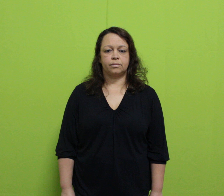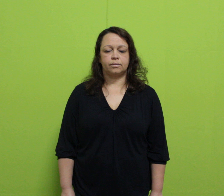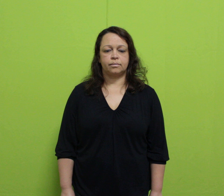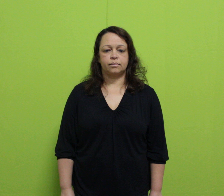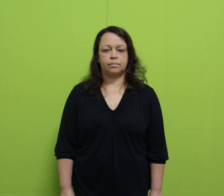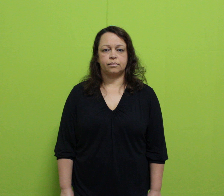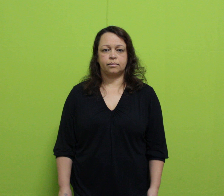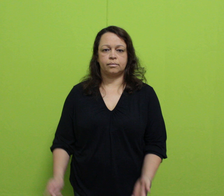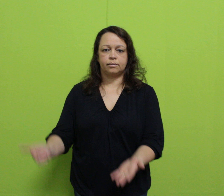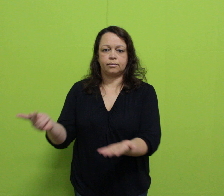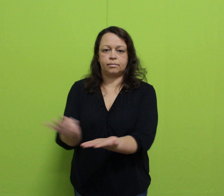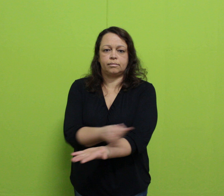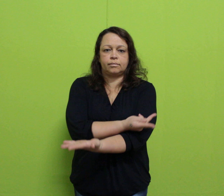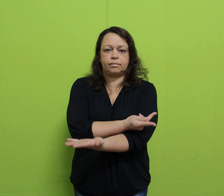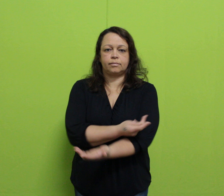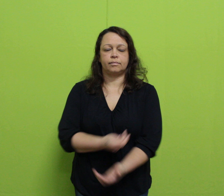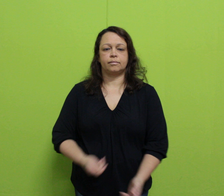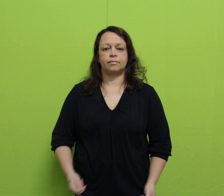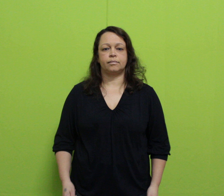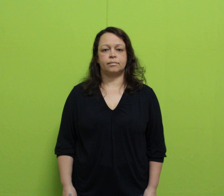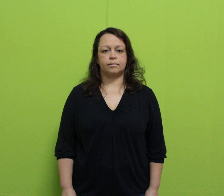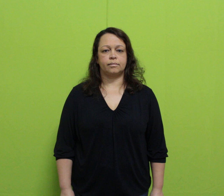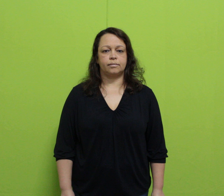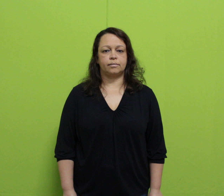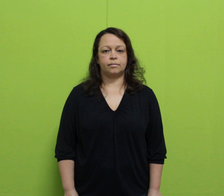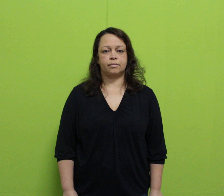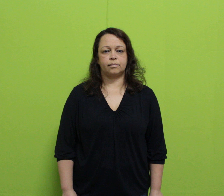acontecer